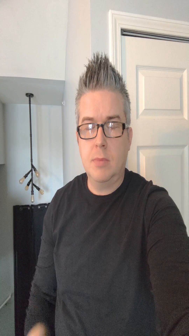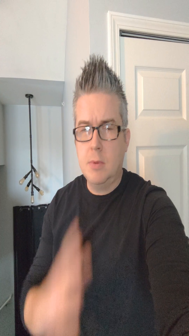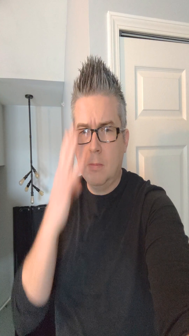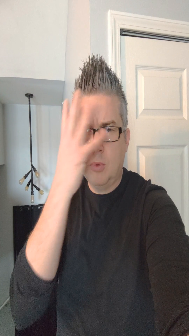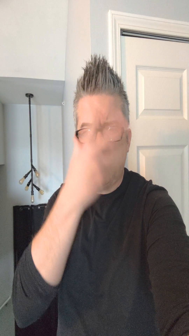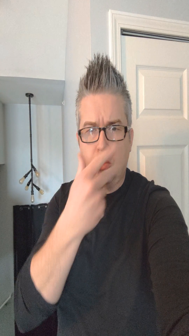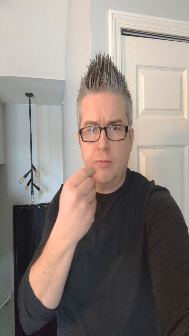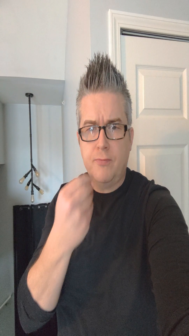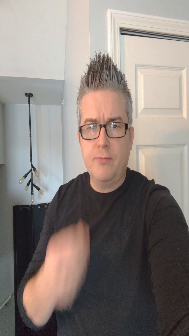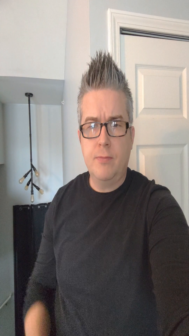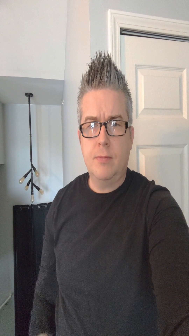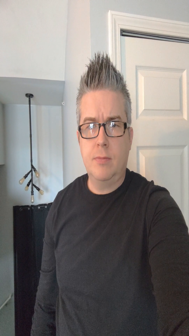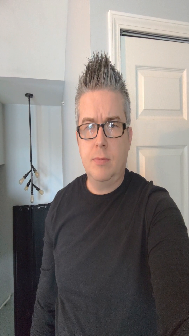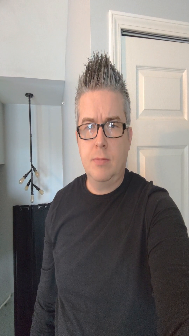pretty